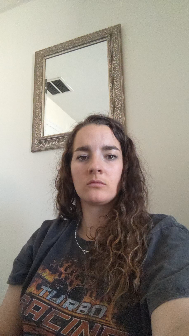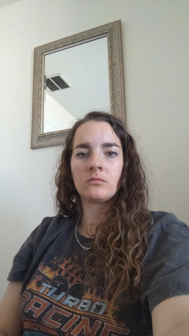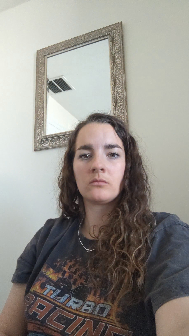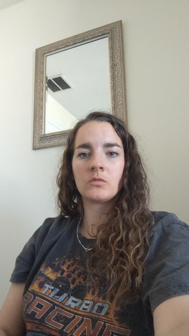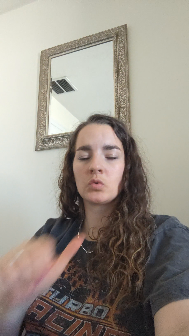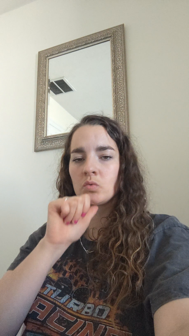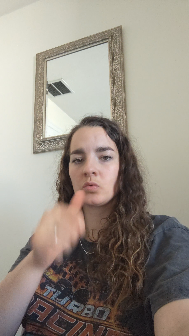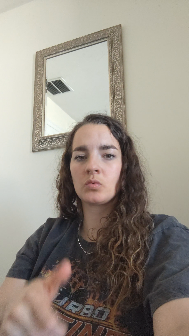don't